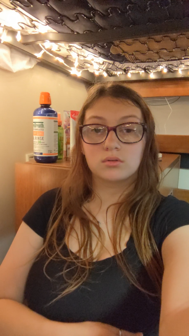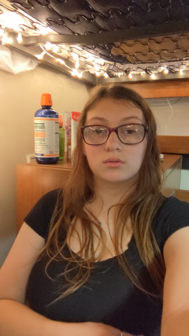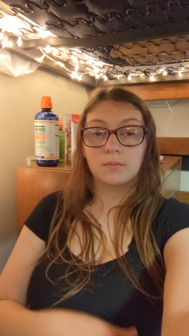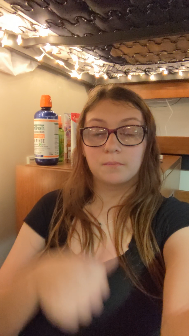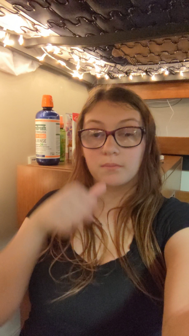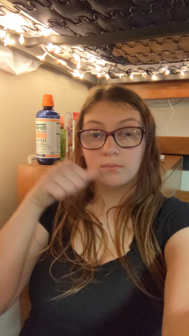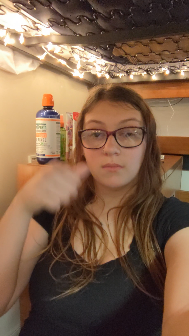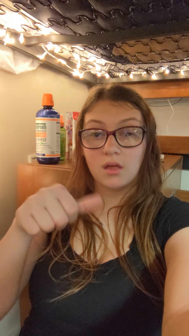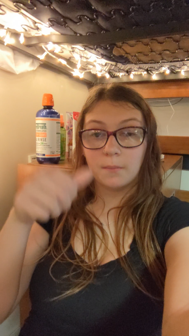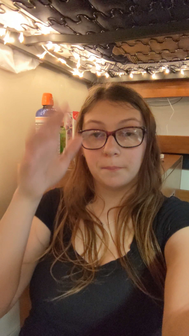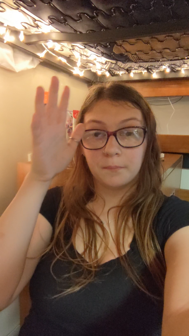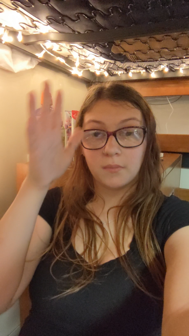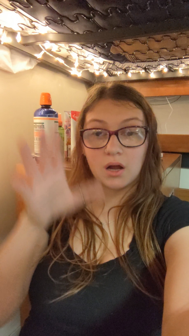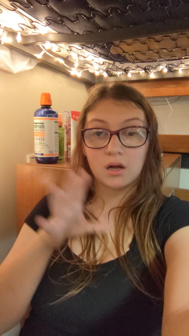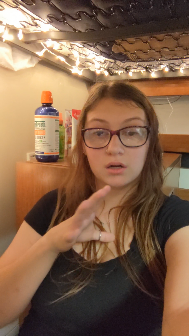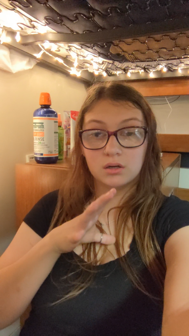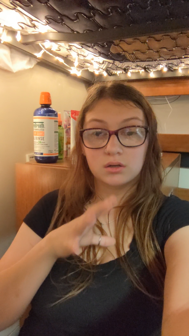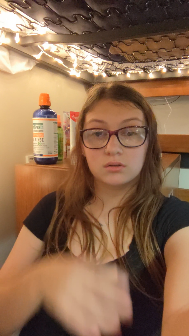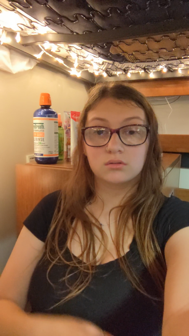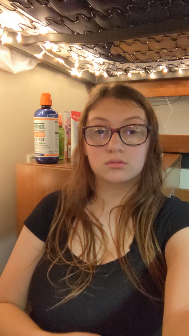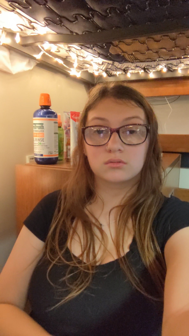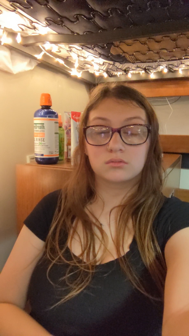mailman